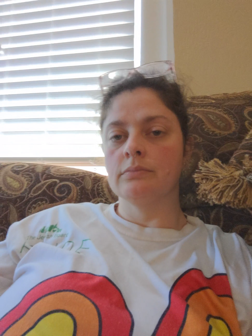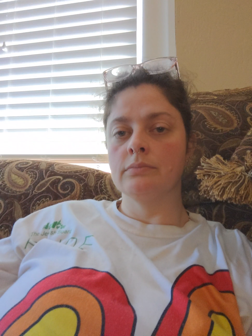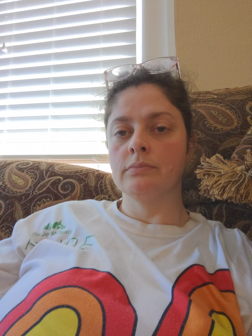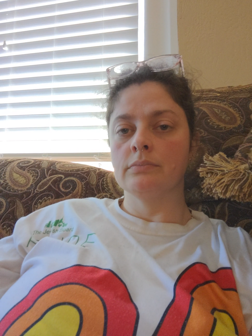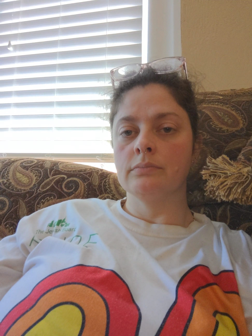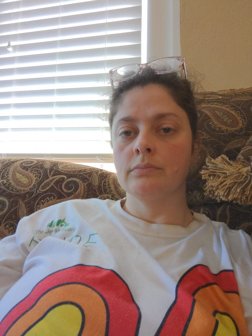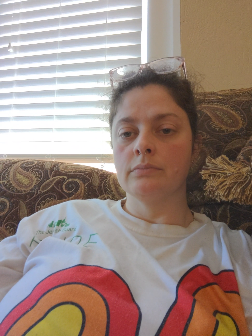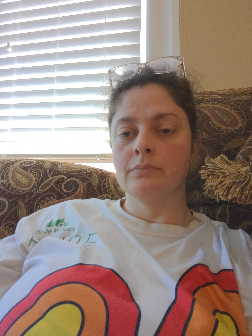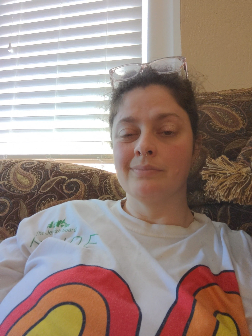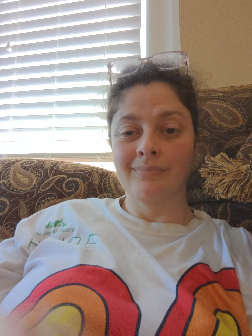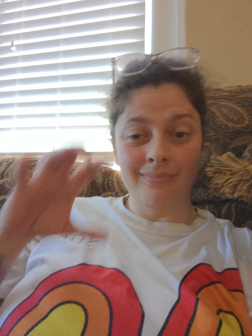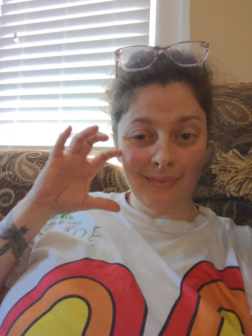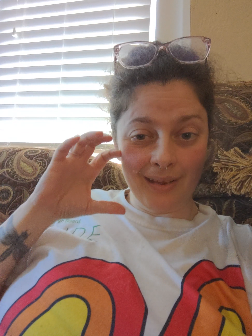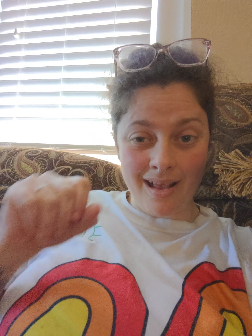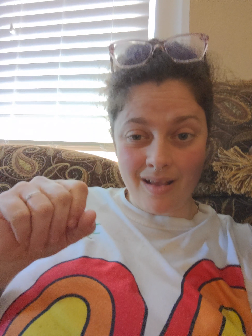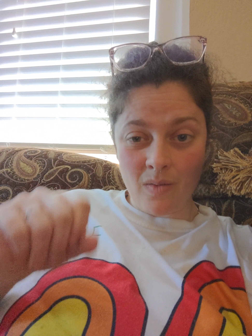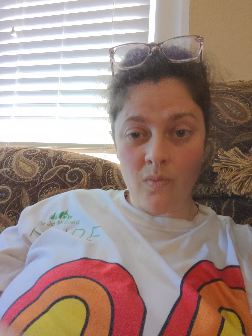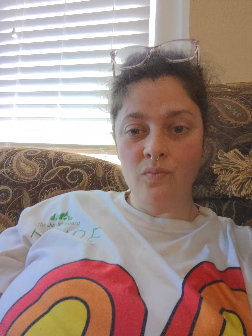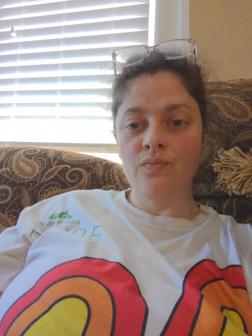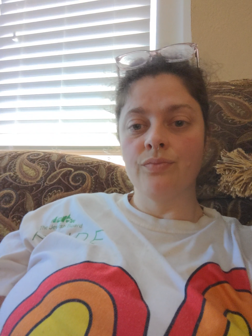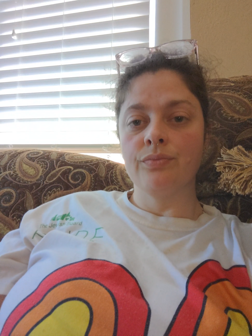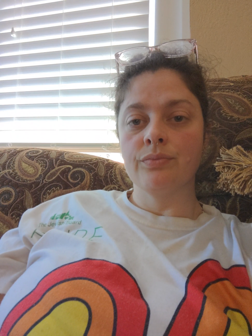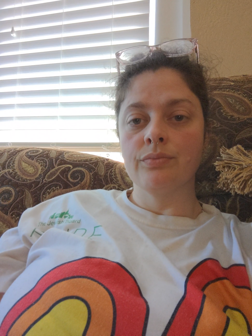loud